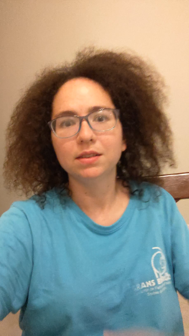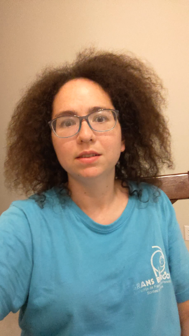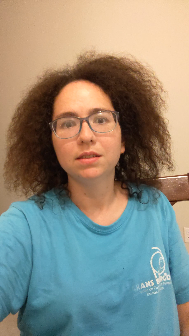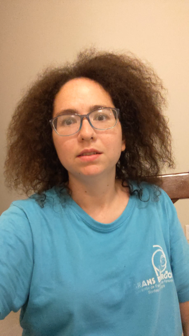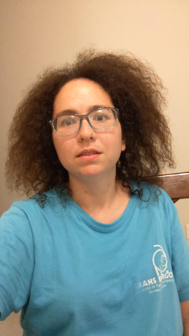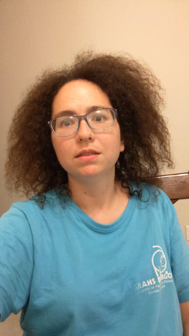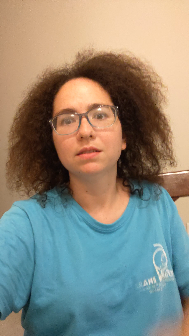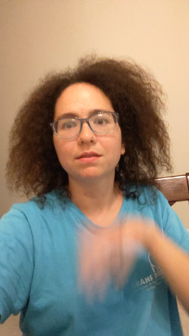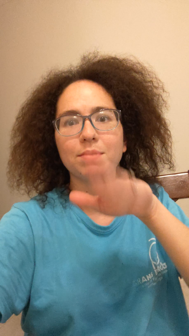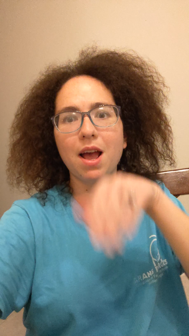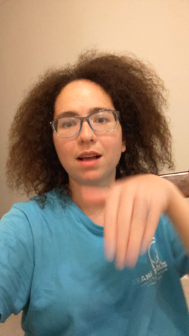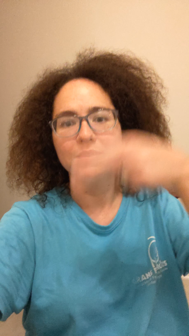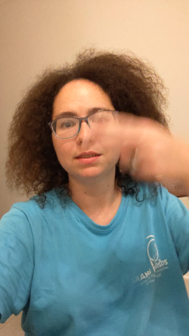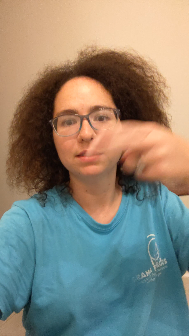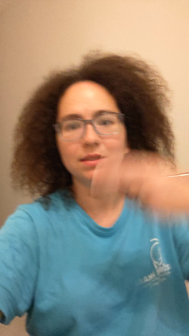pet's name